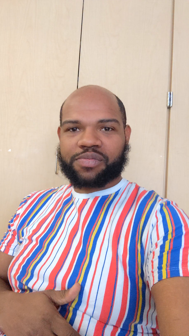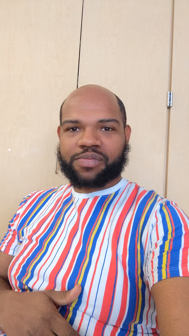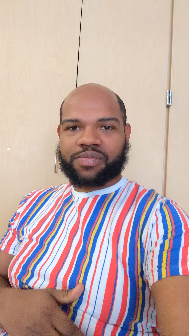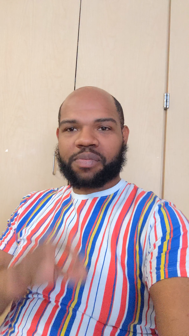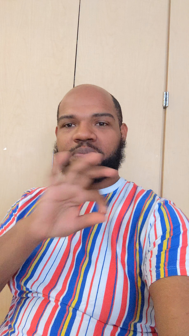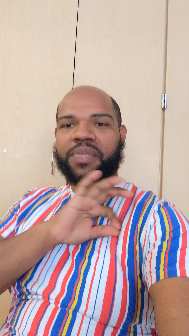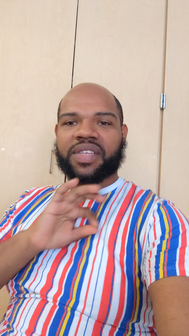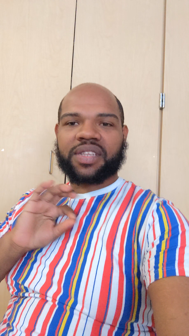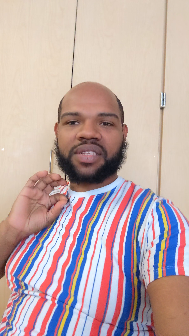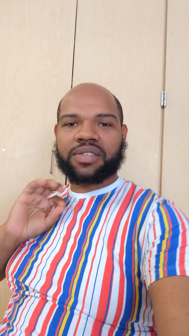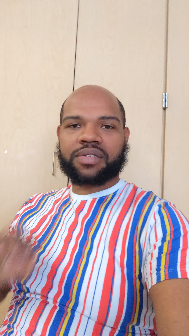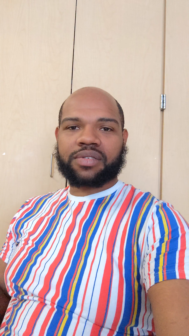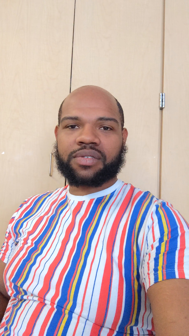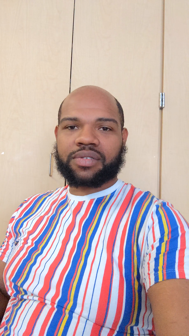beads